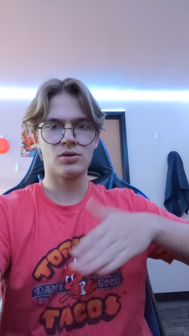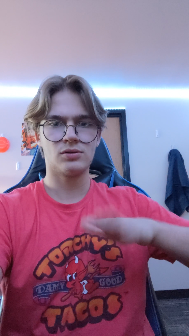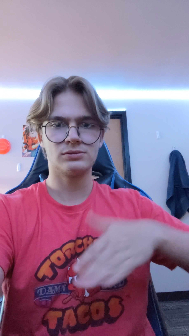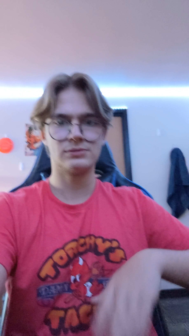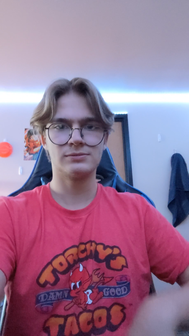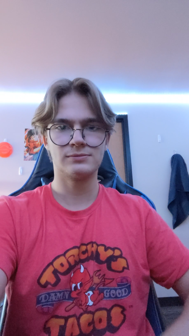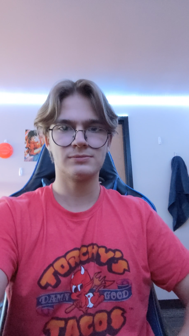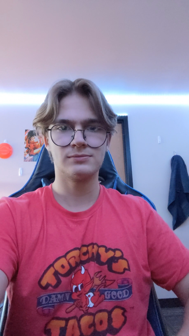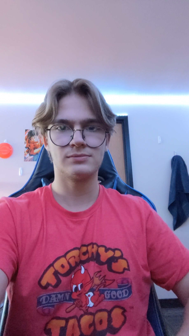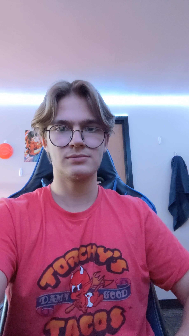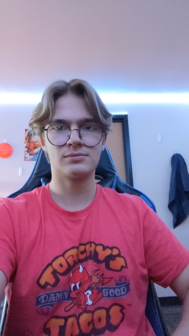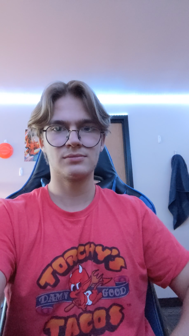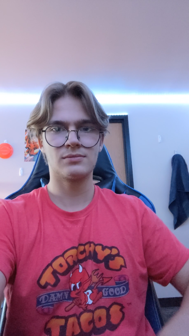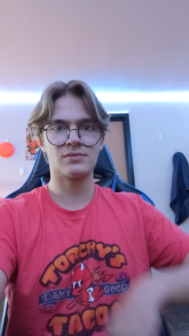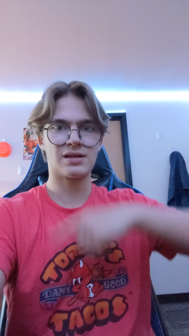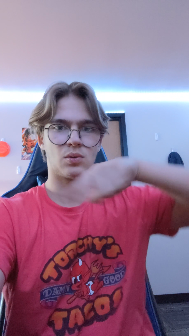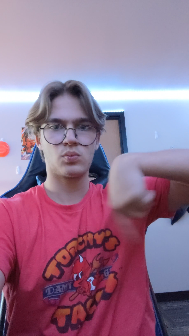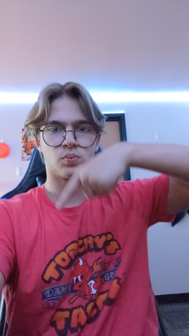around